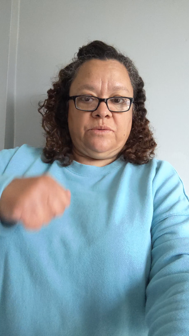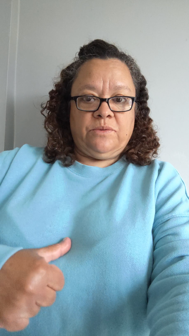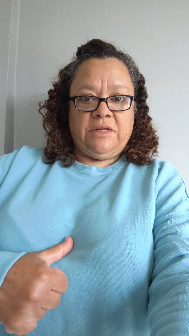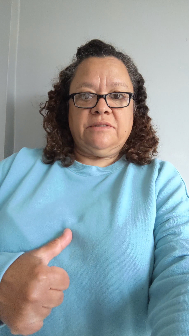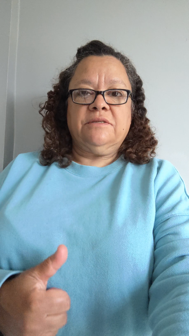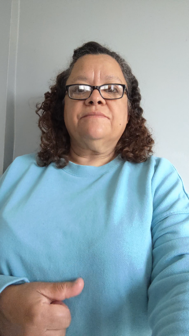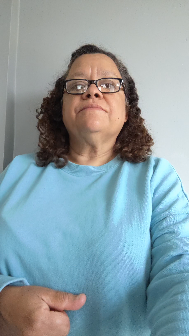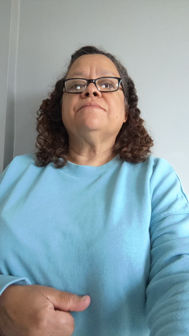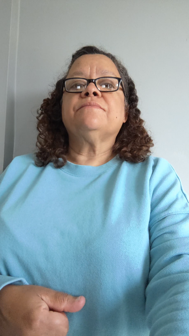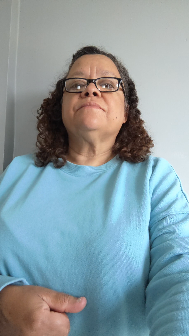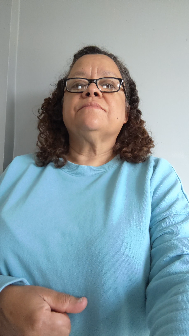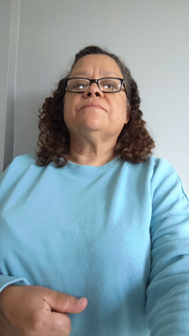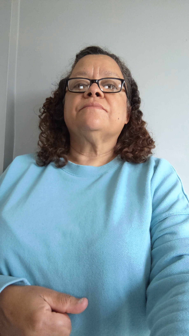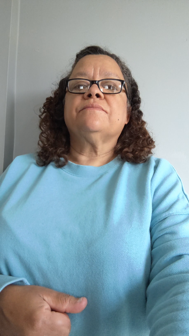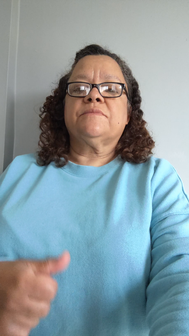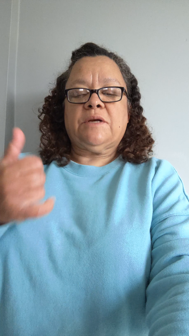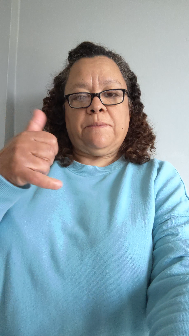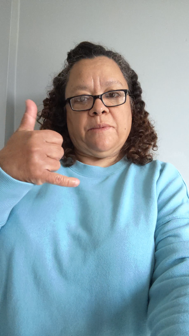party